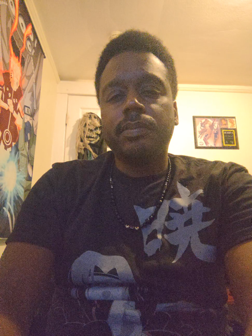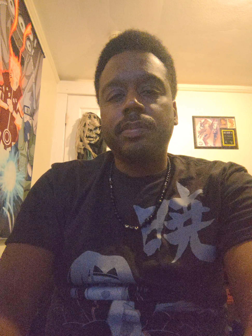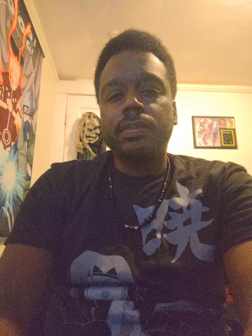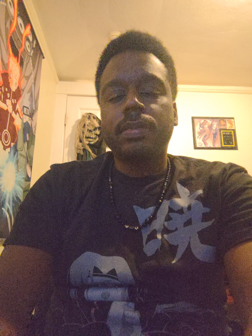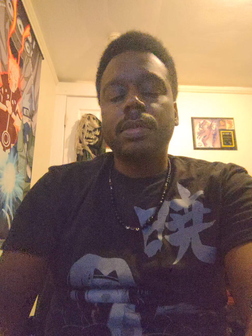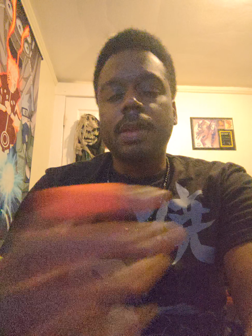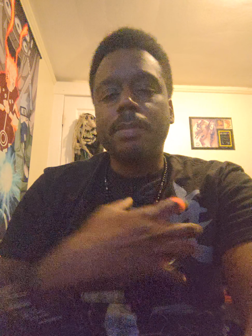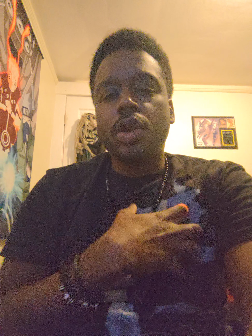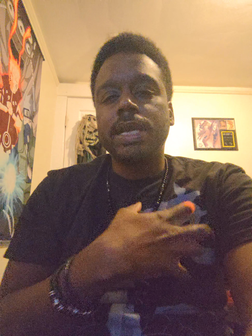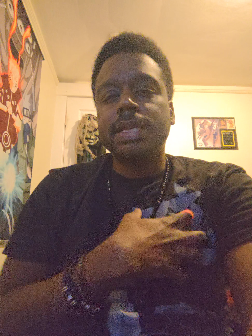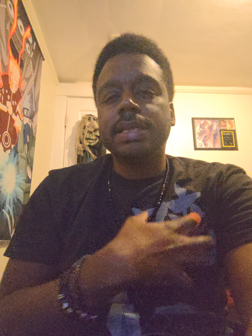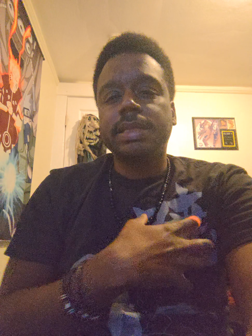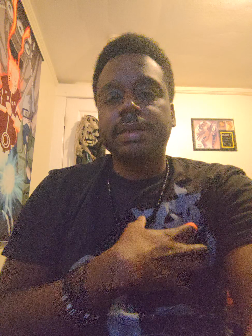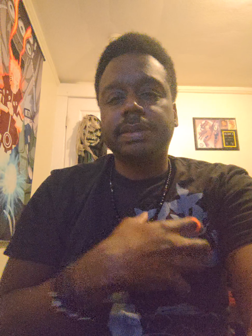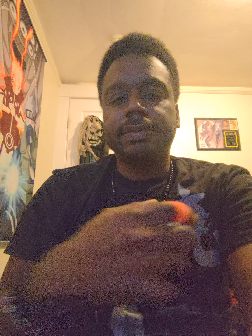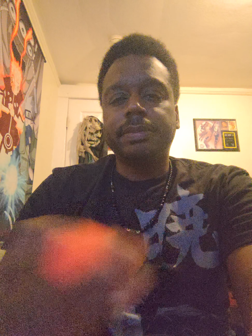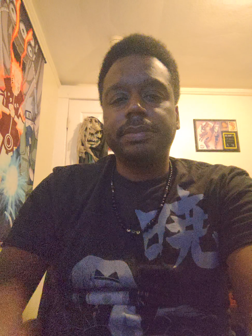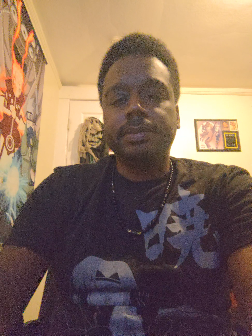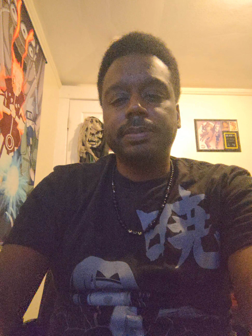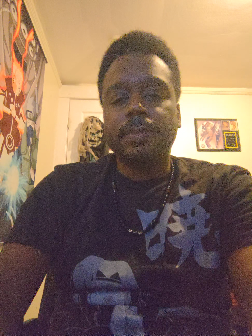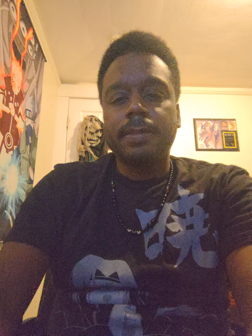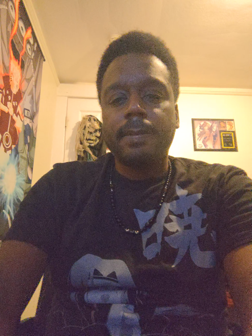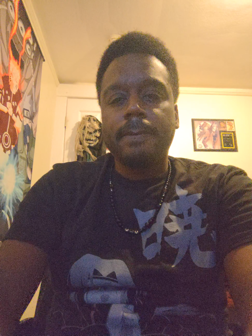police